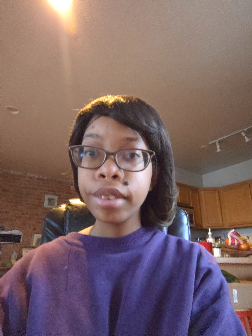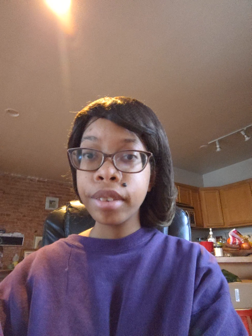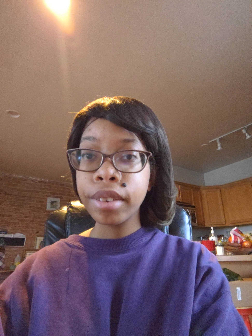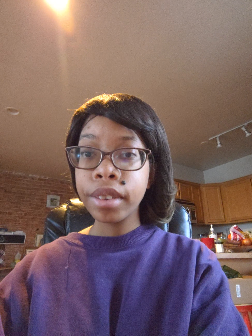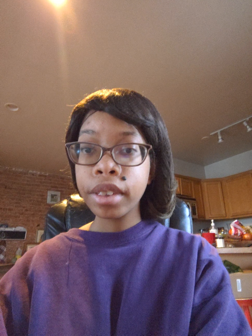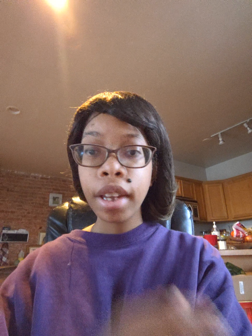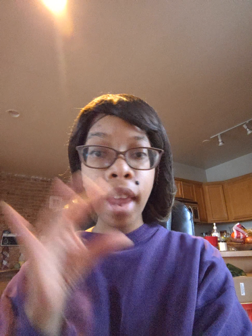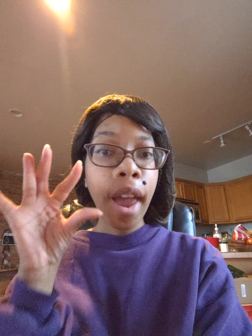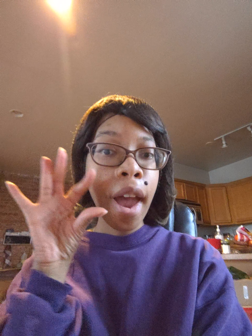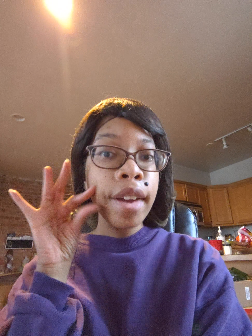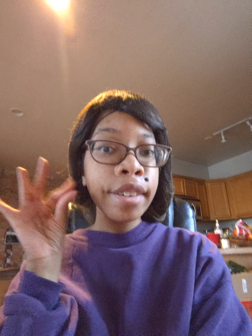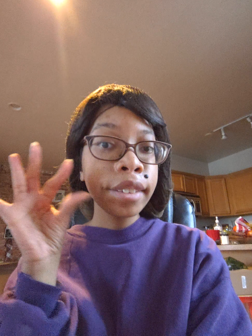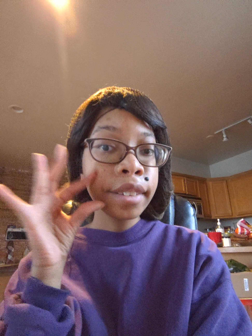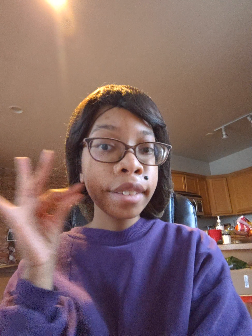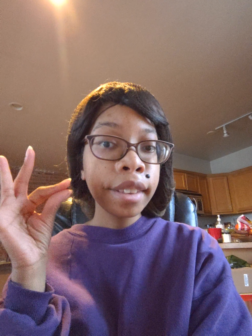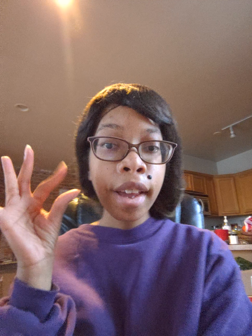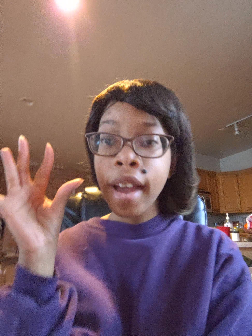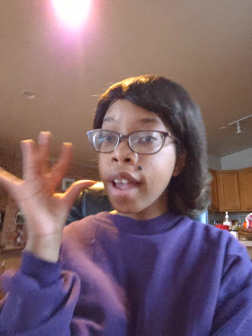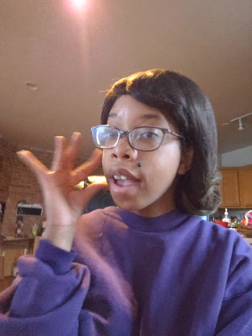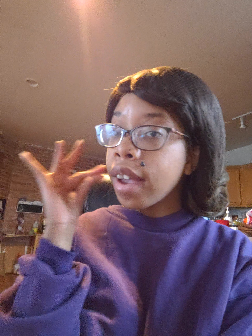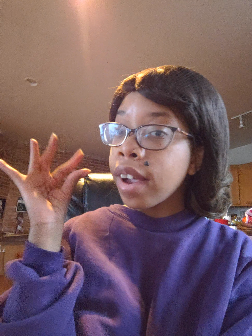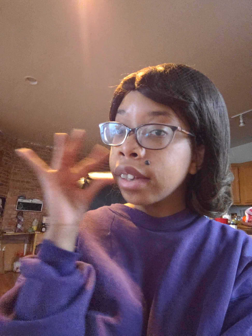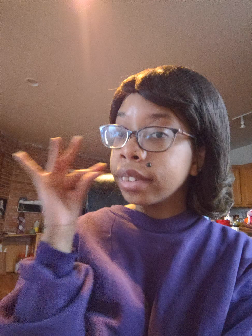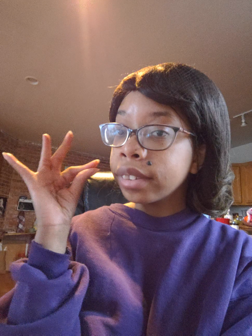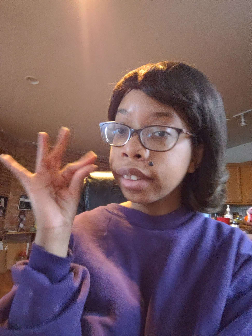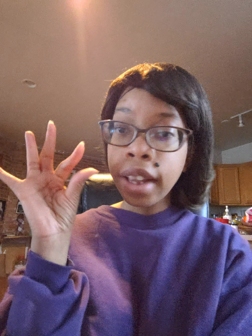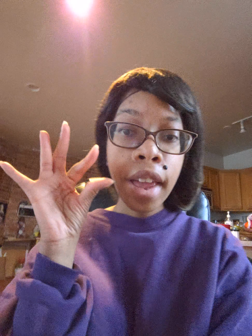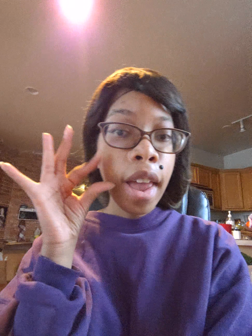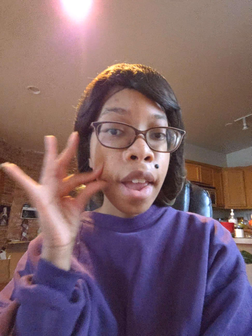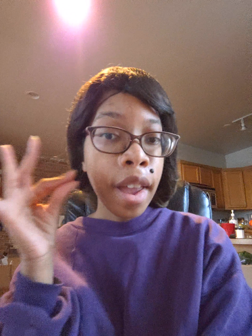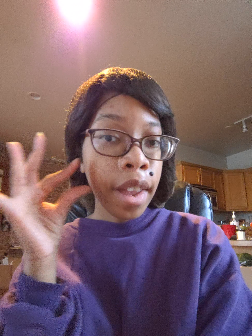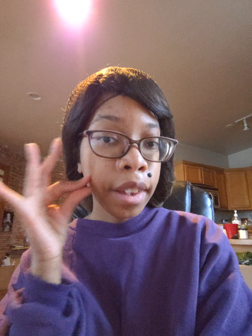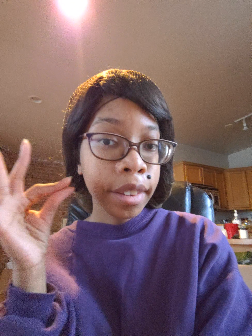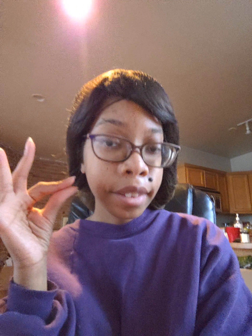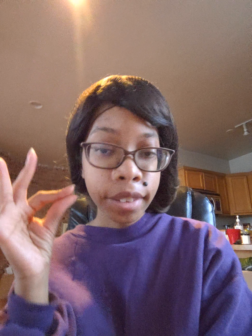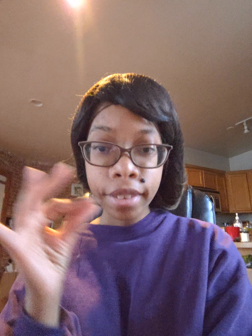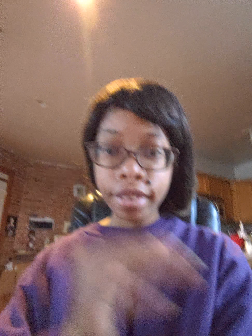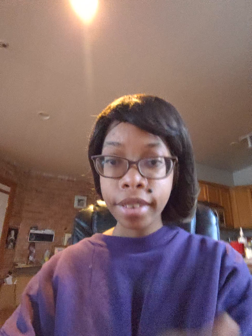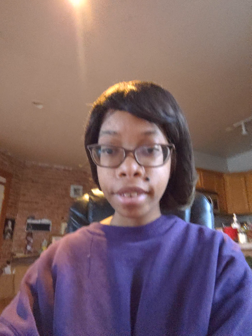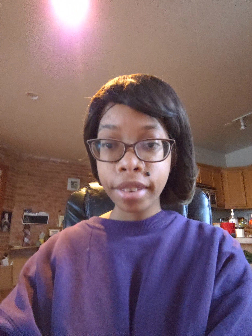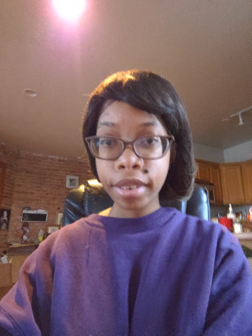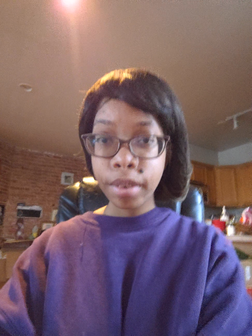cat